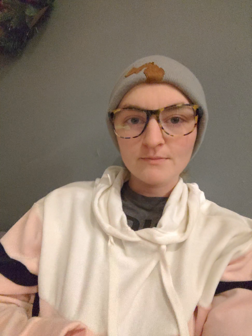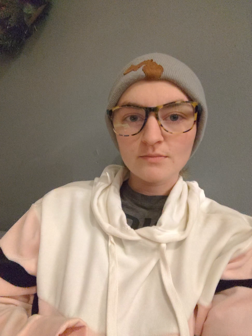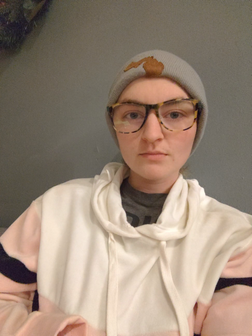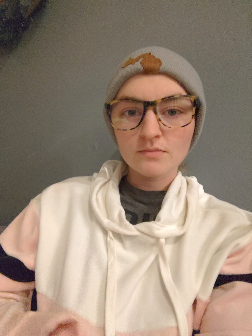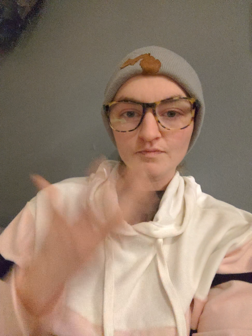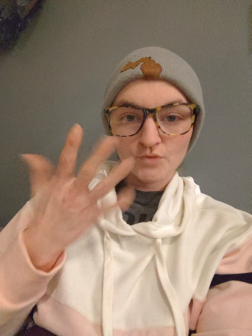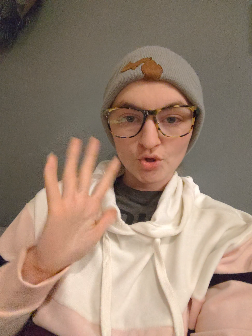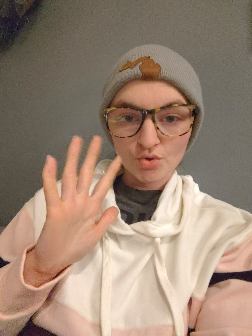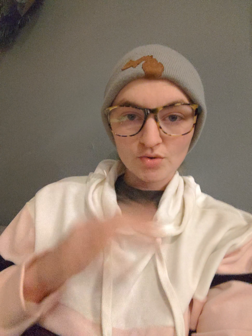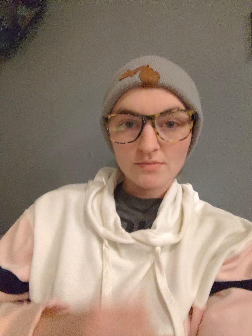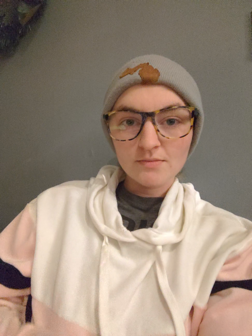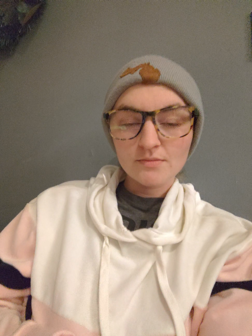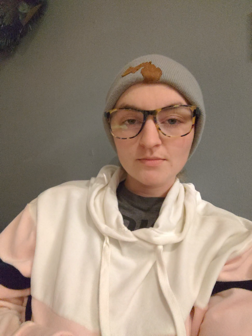finish